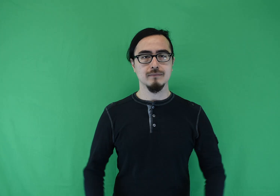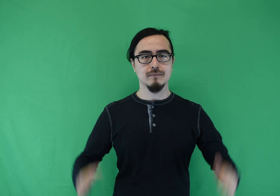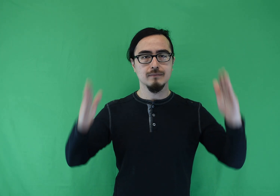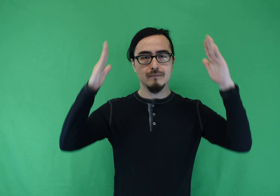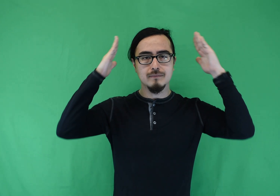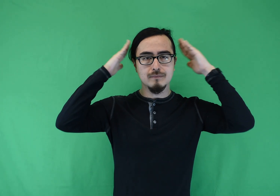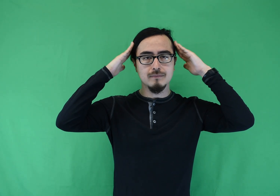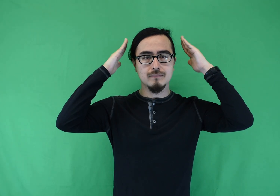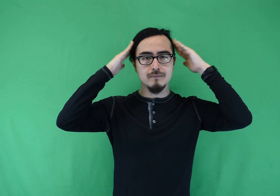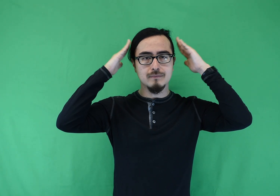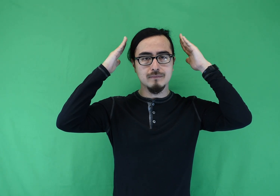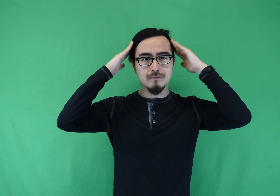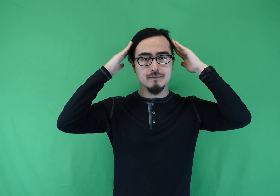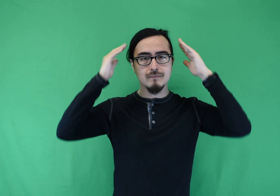cabeza